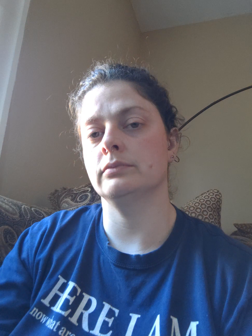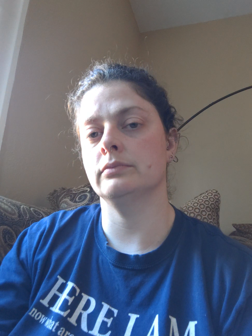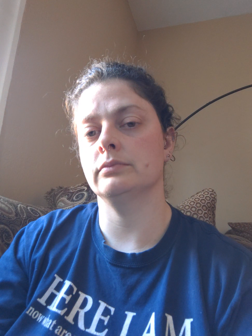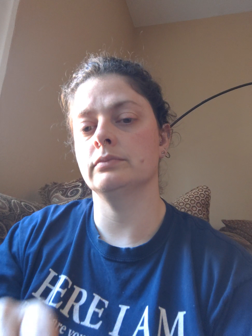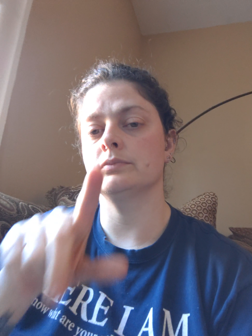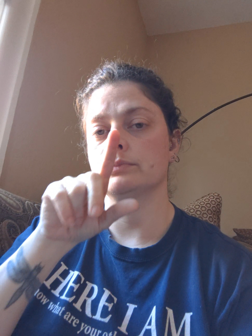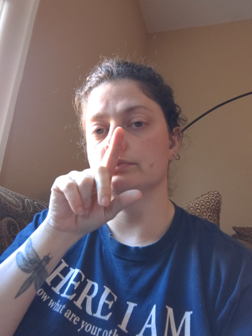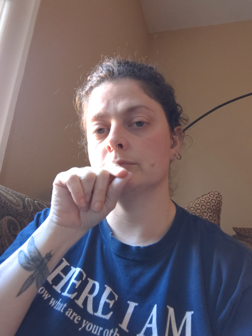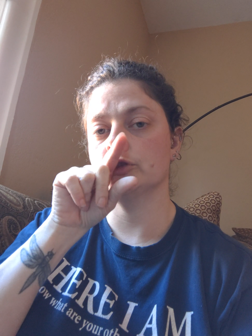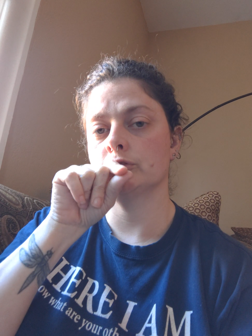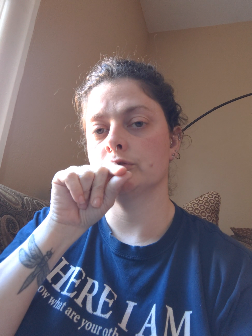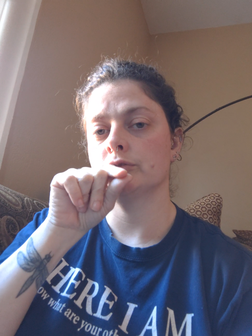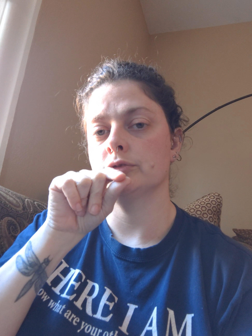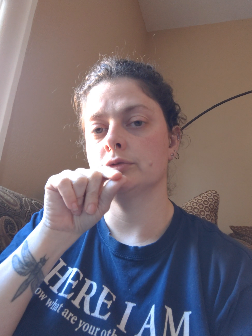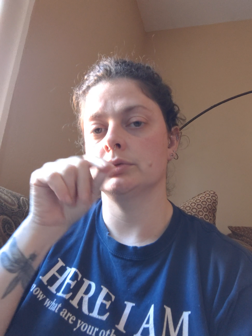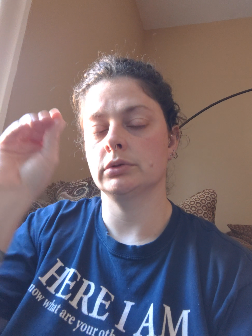bird